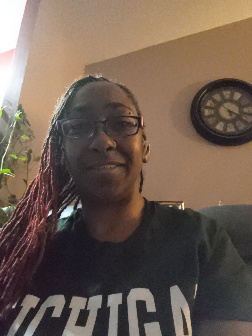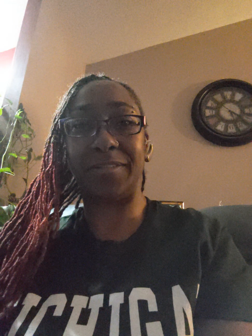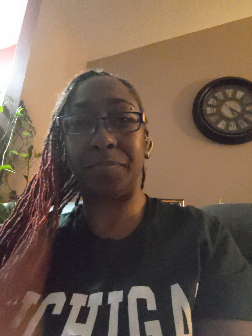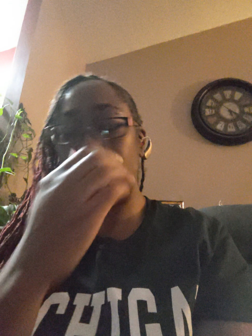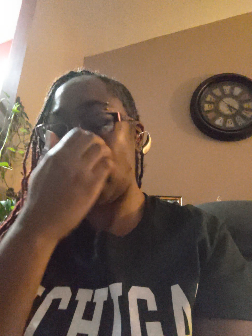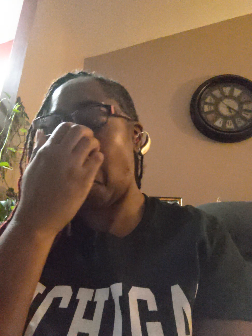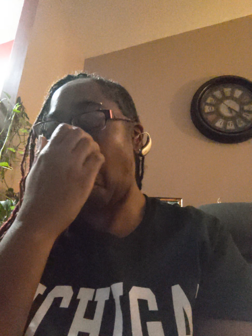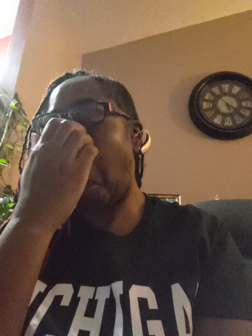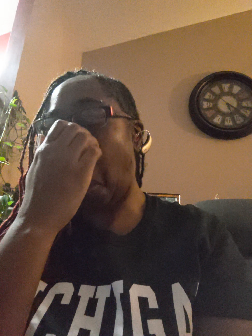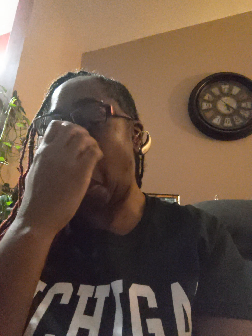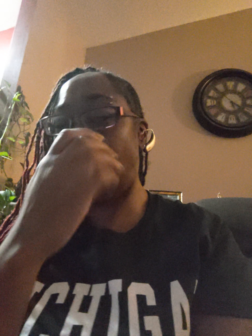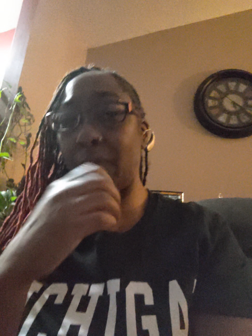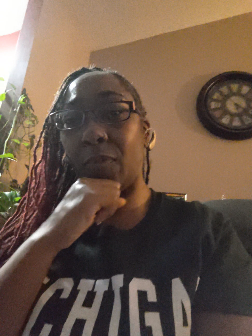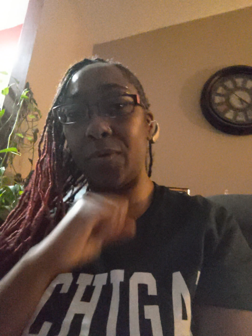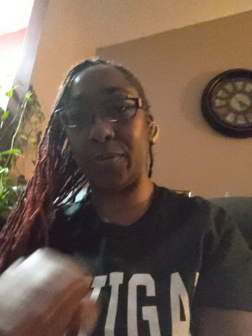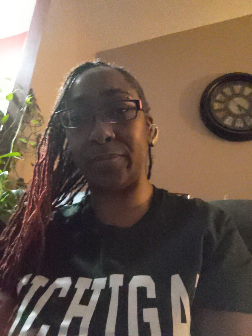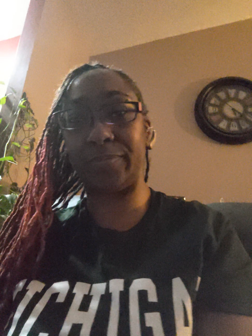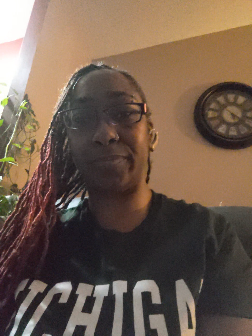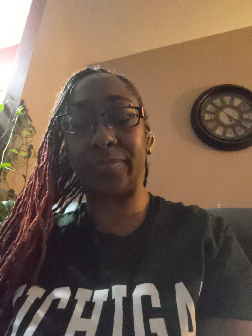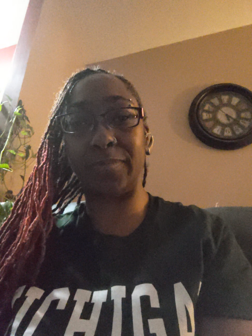old